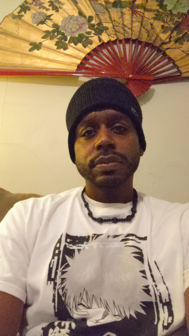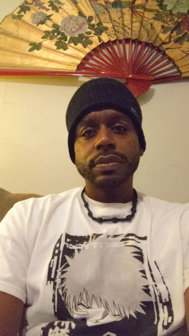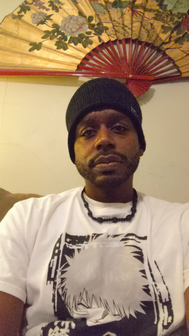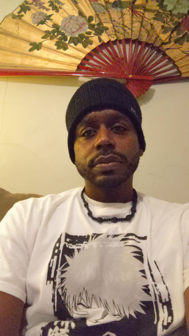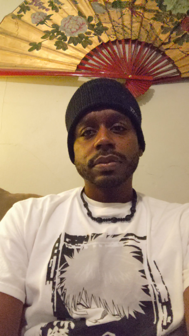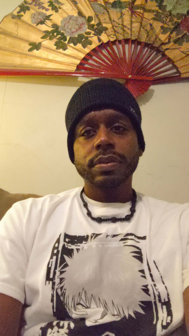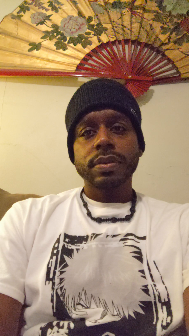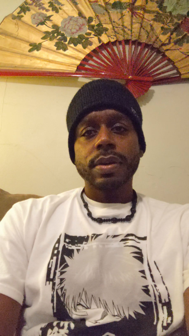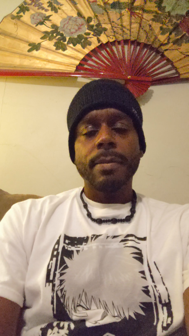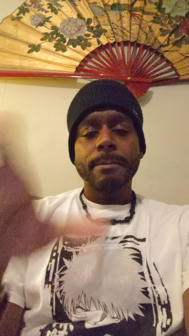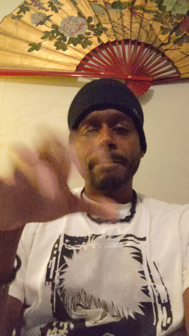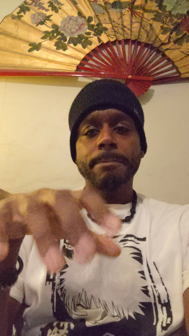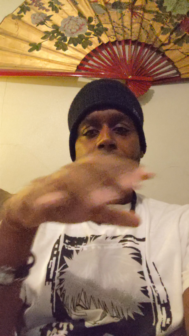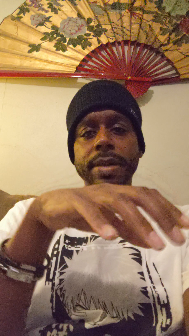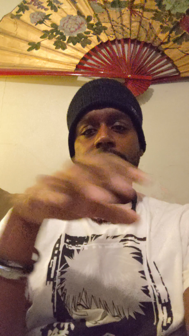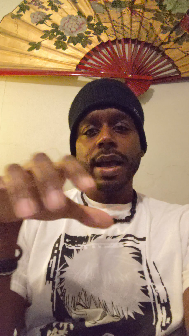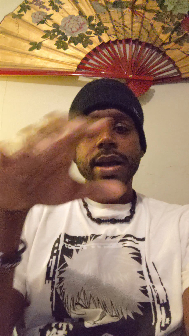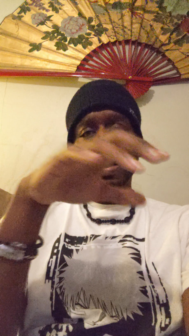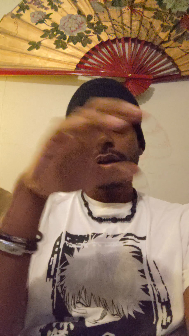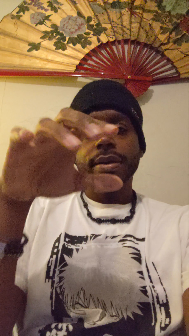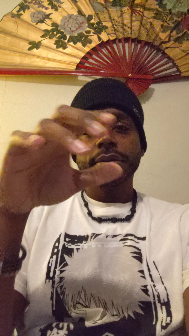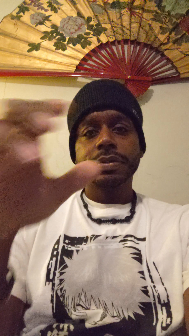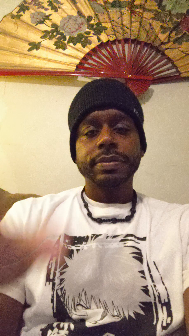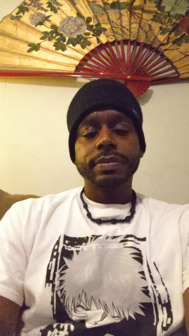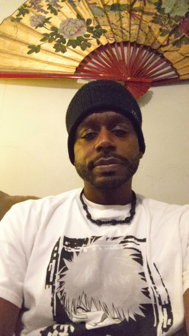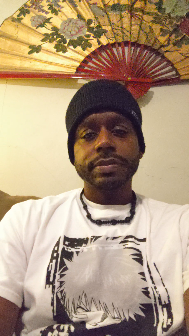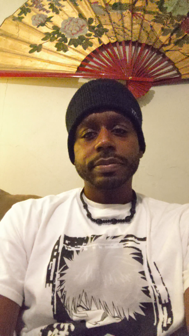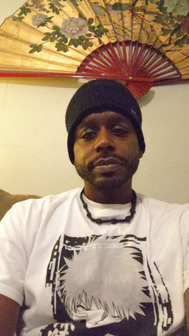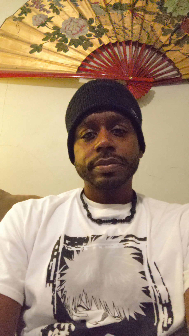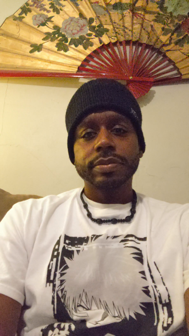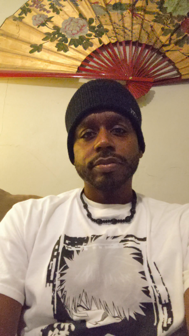block